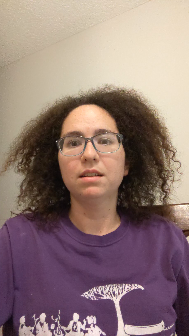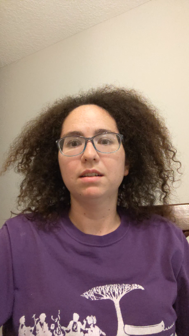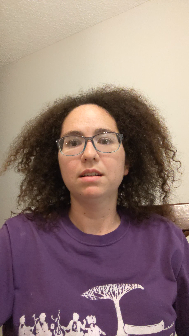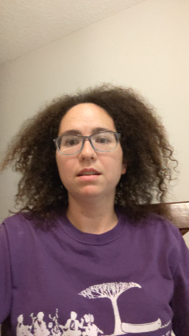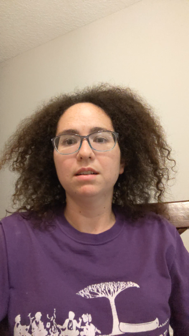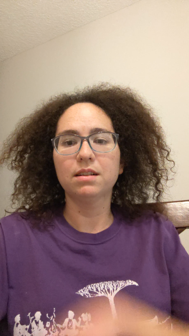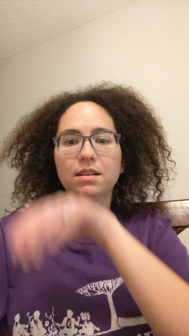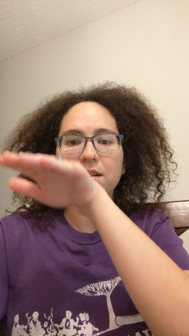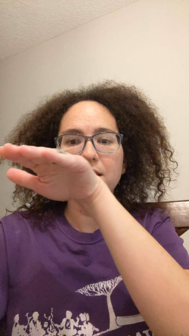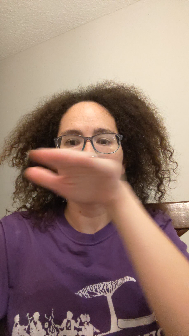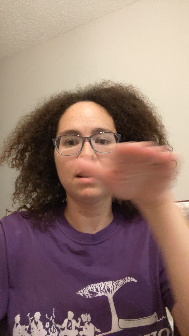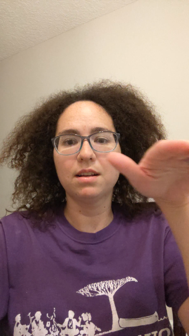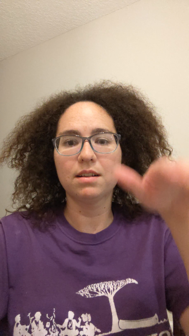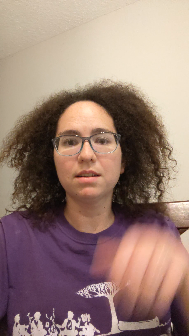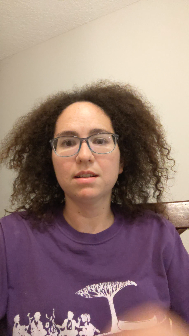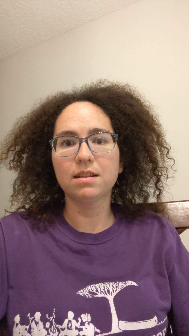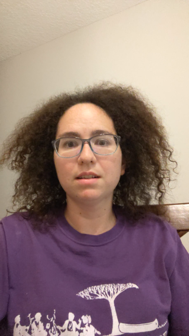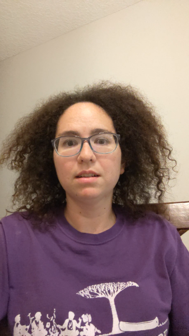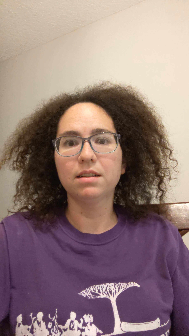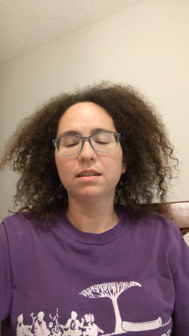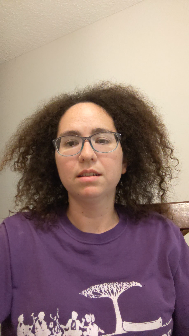nice